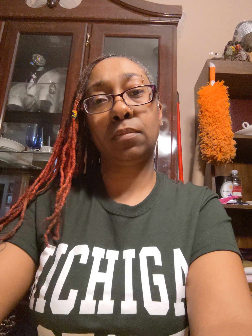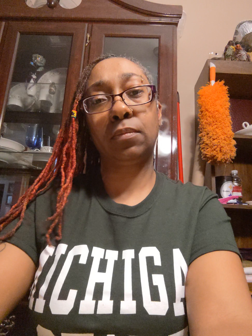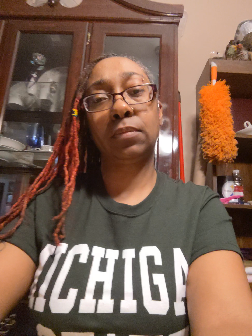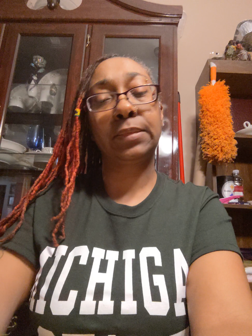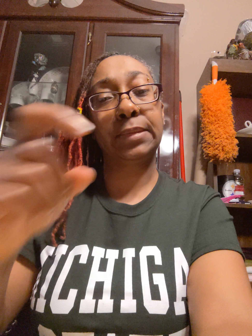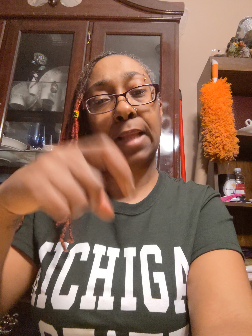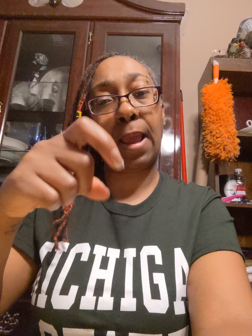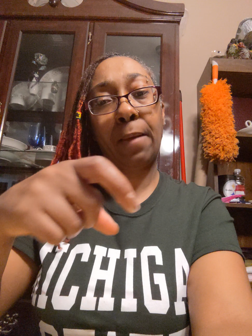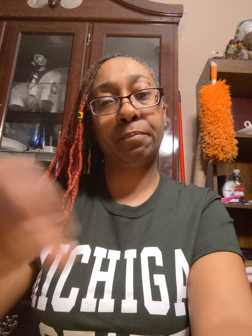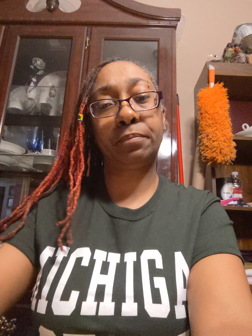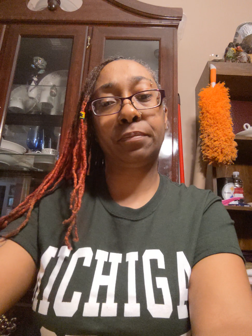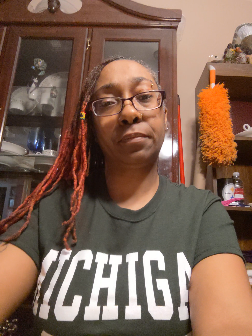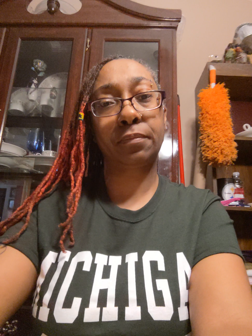time